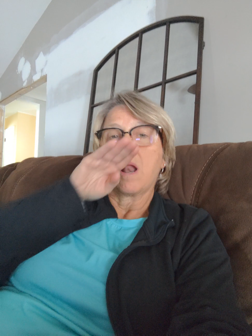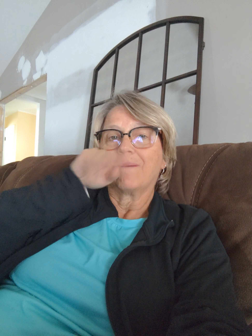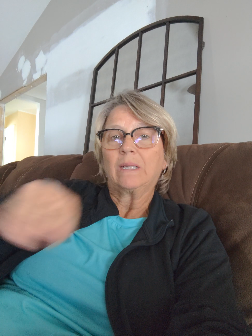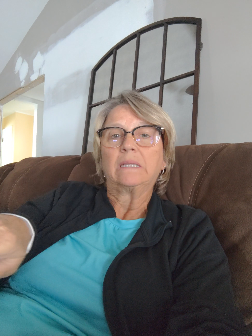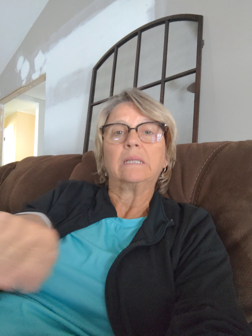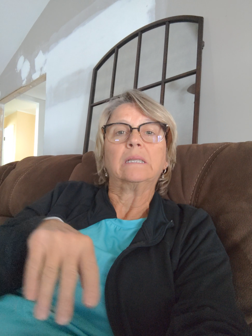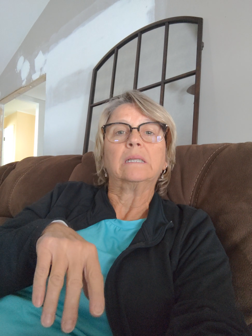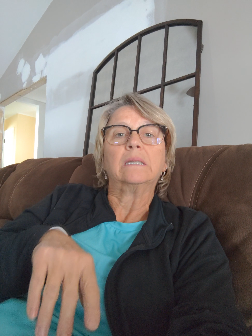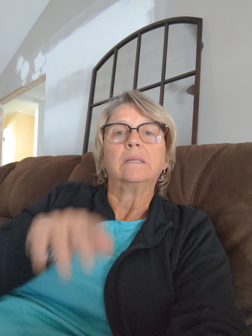elephant